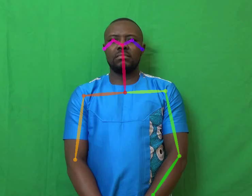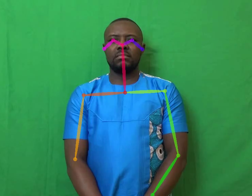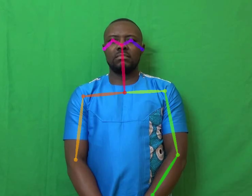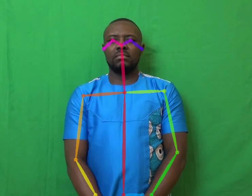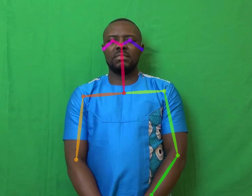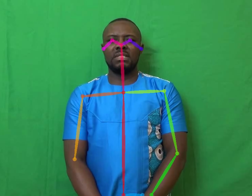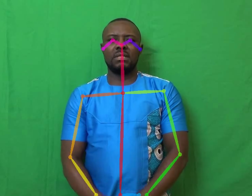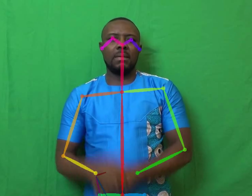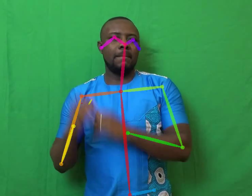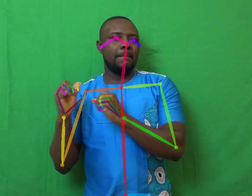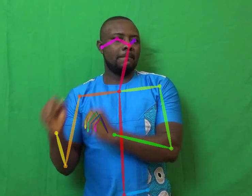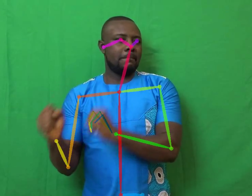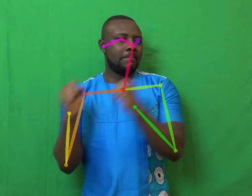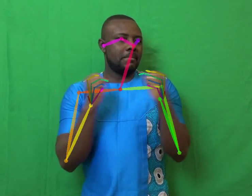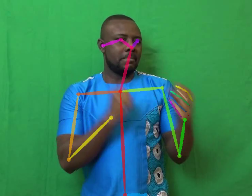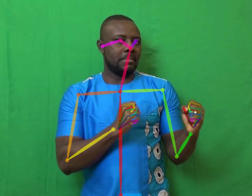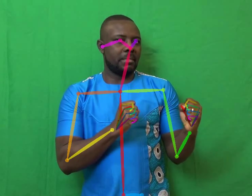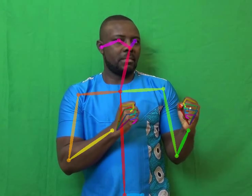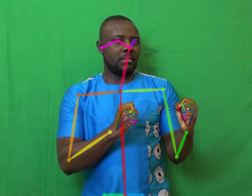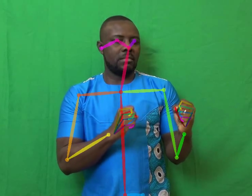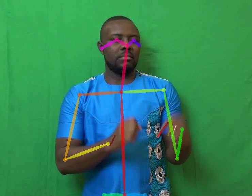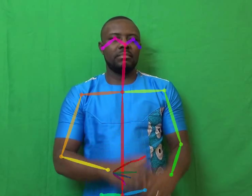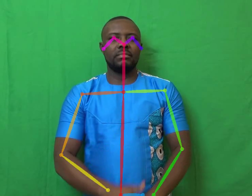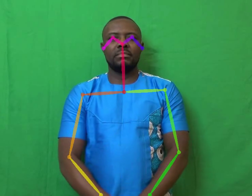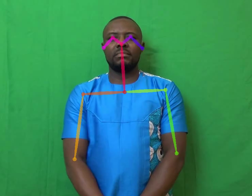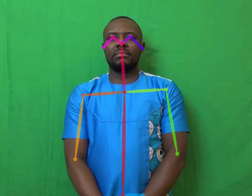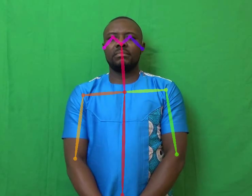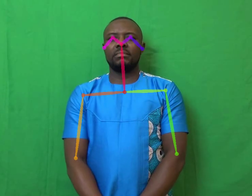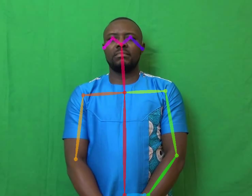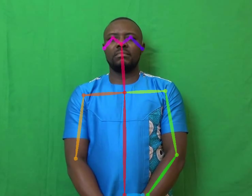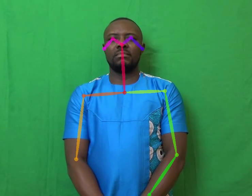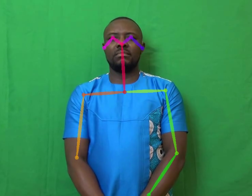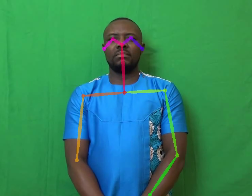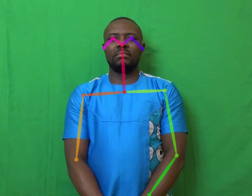power